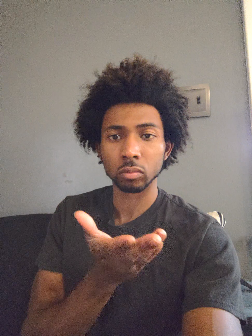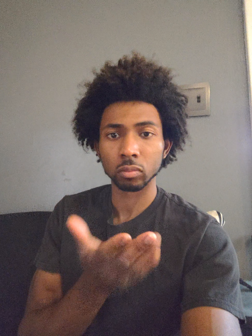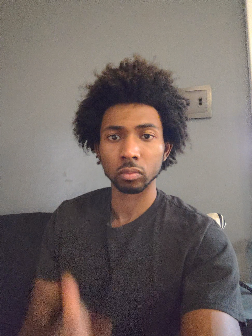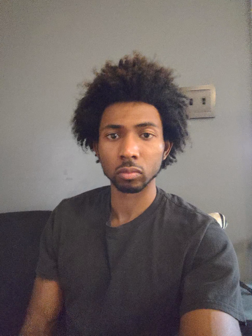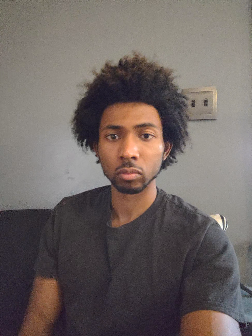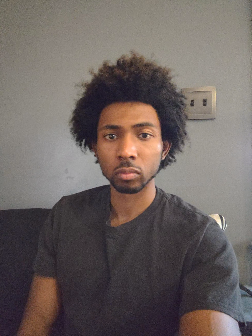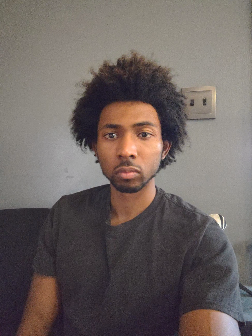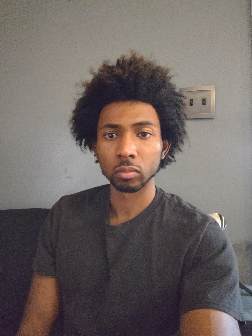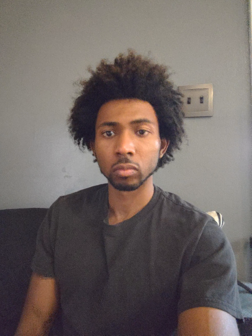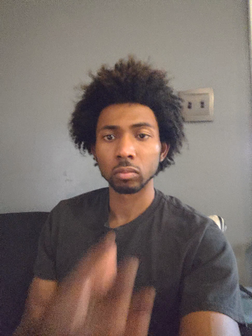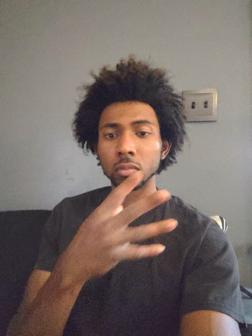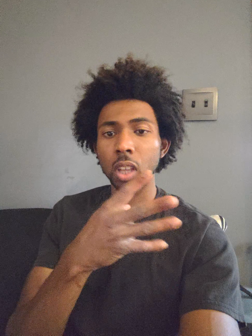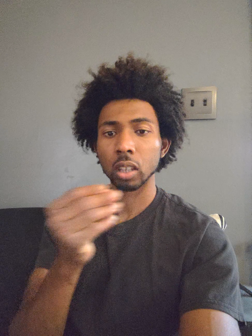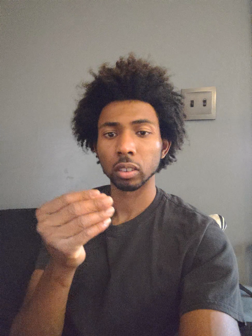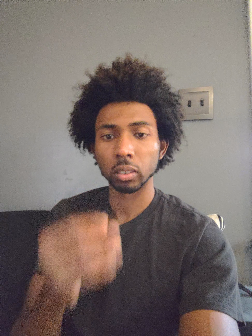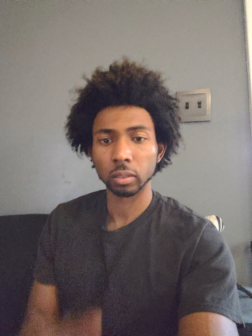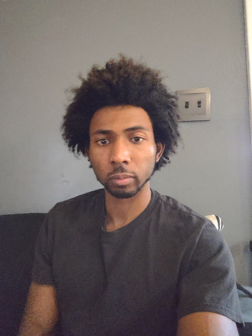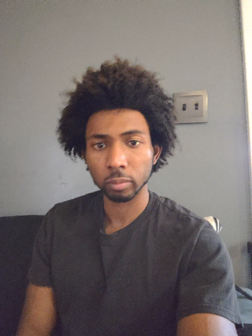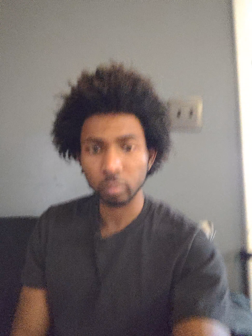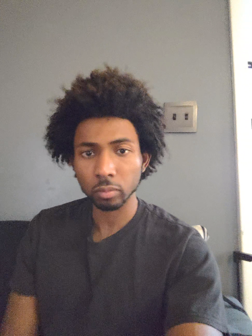and